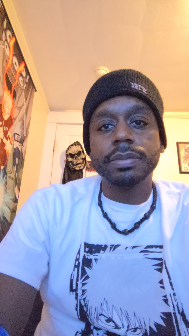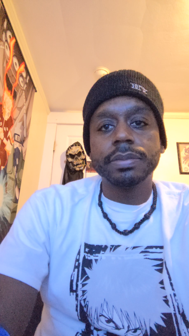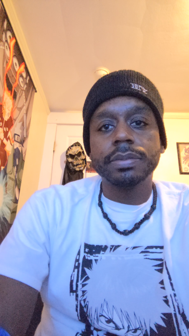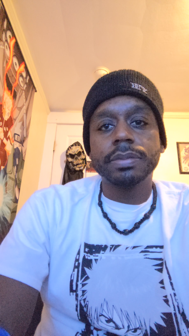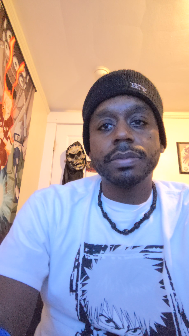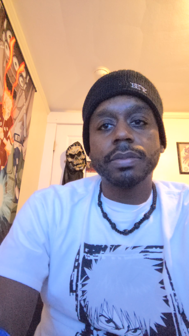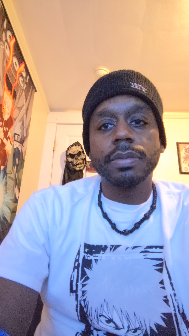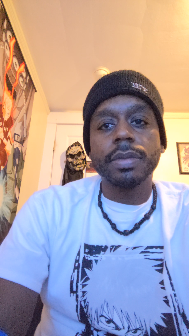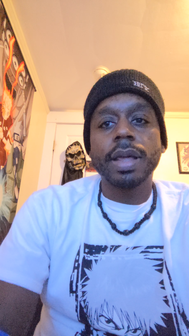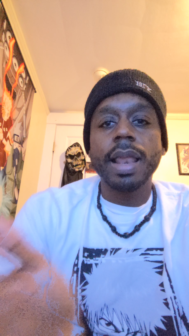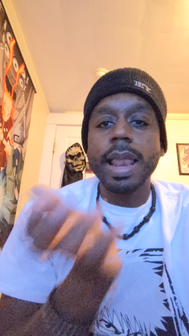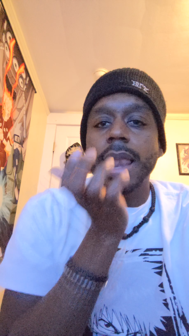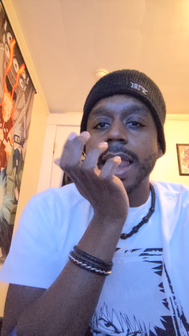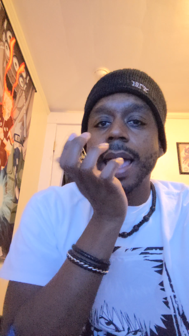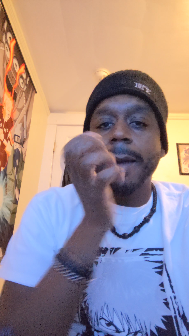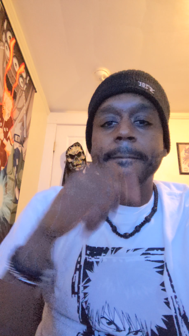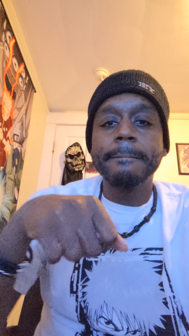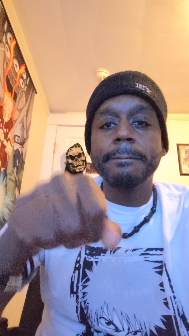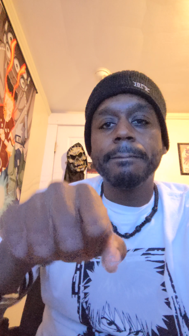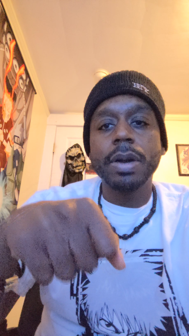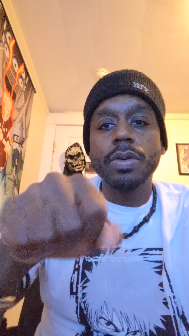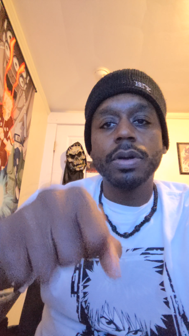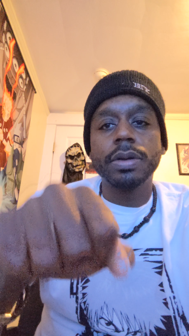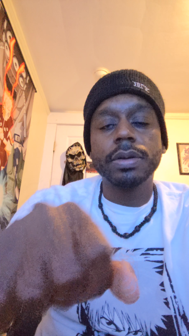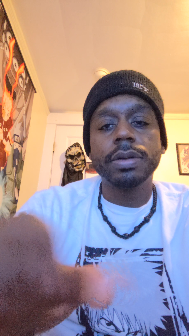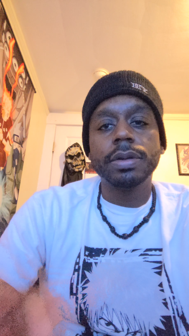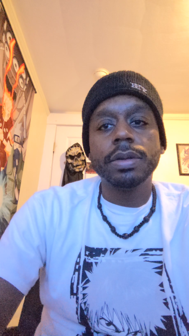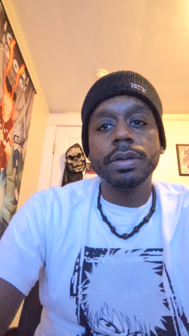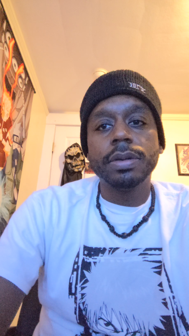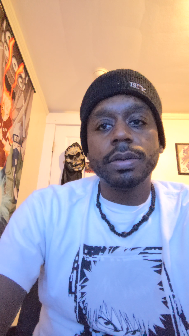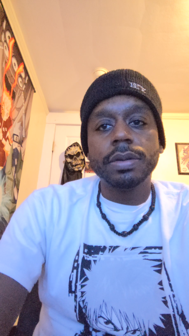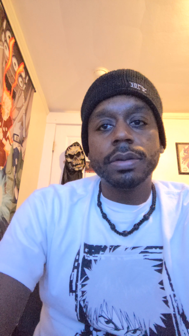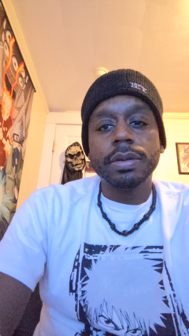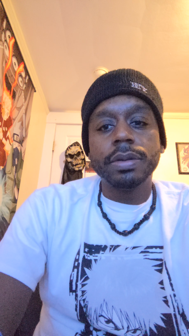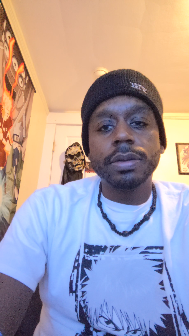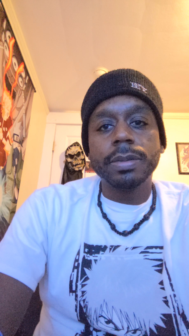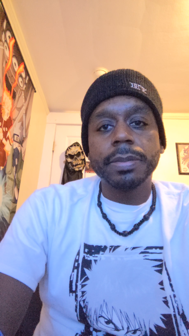lawn mower